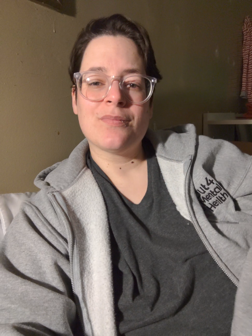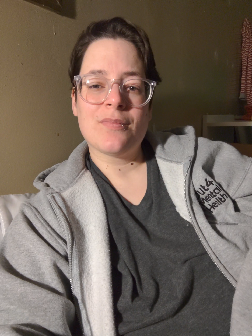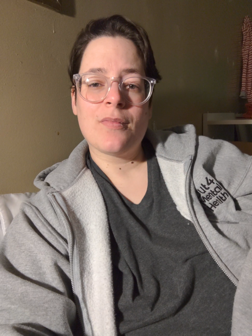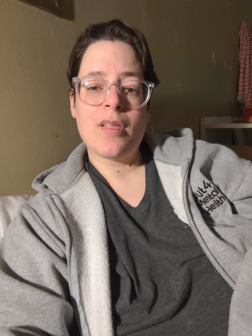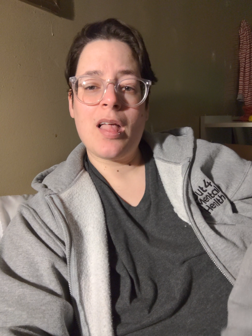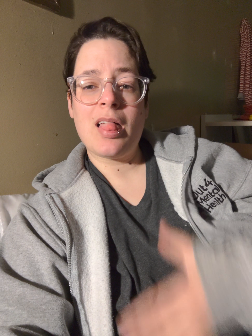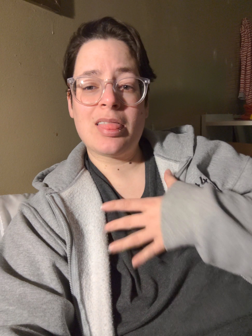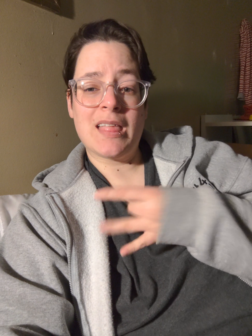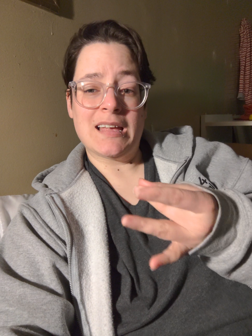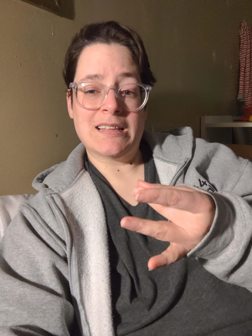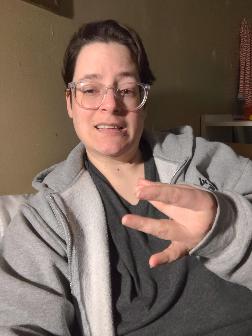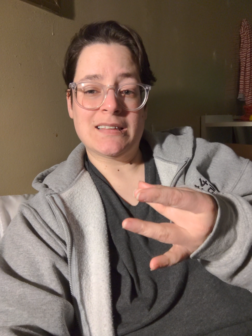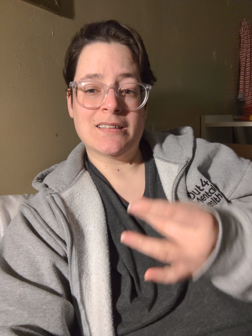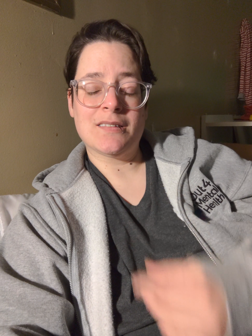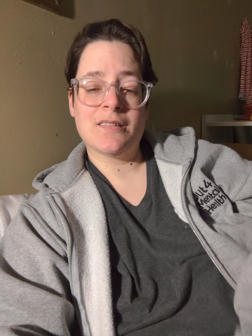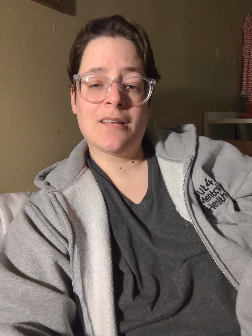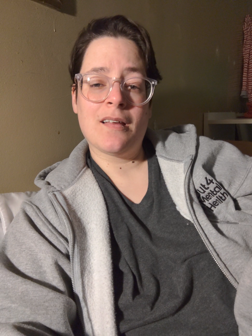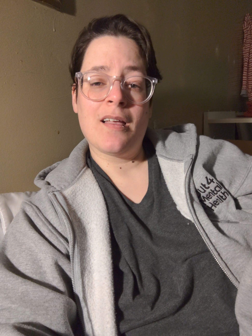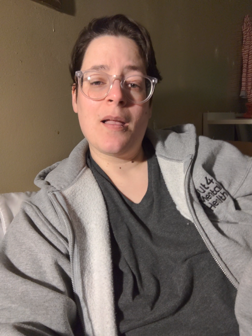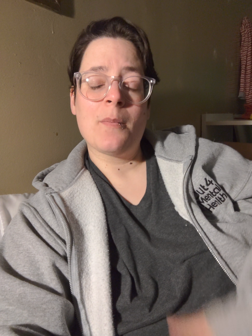like